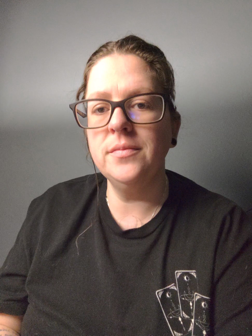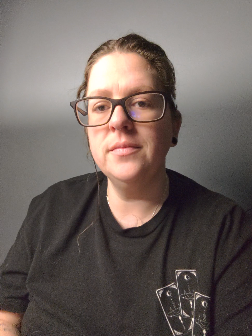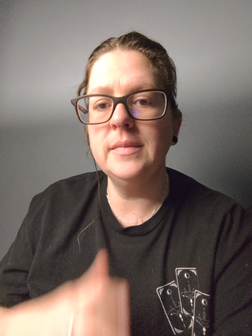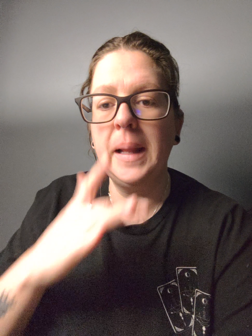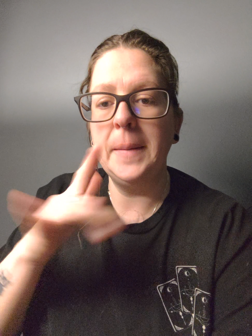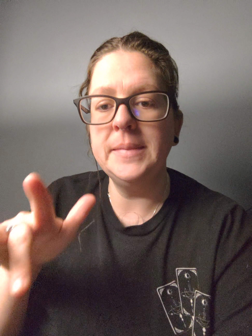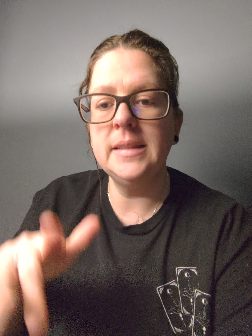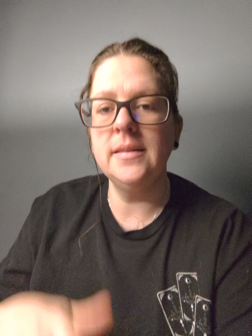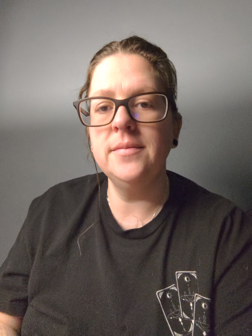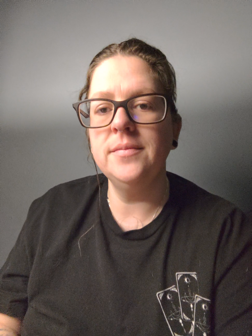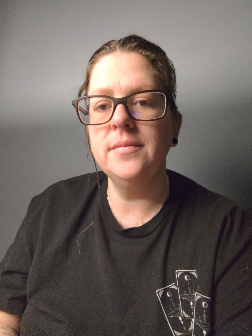empty